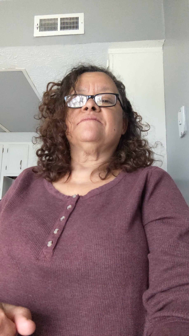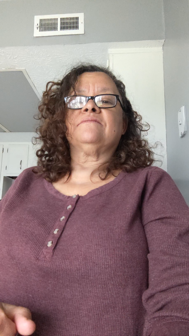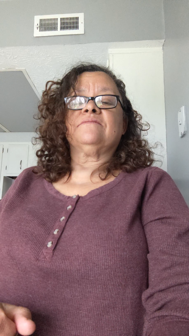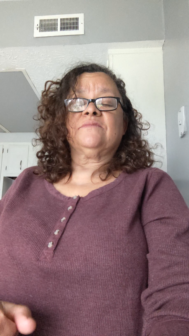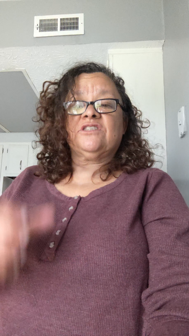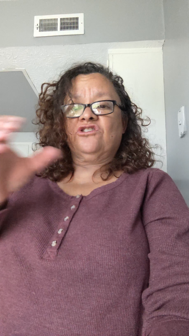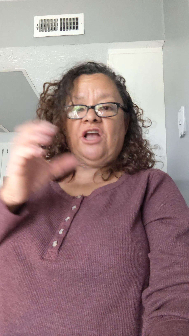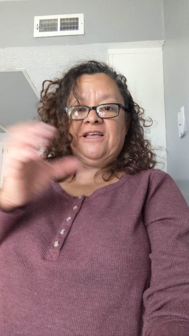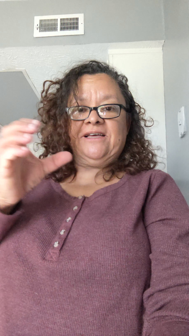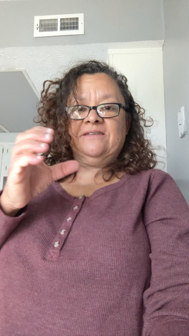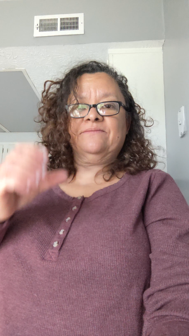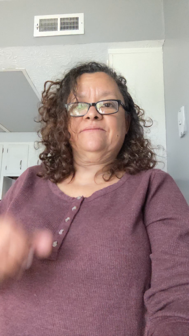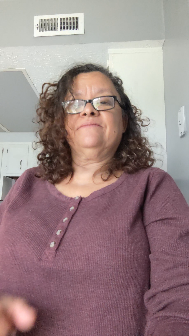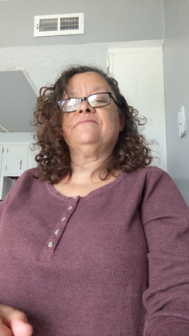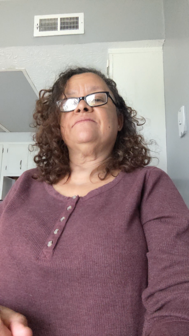shake